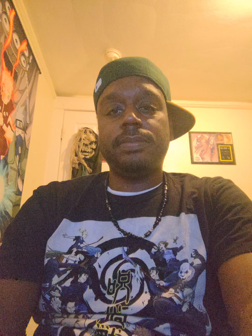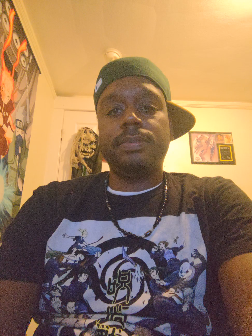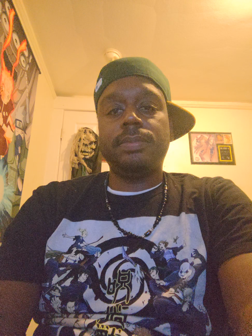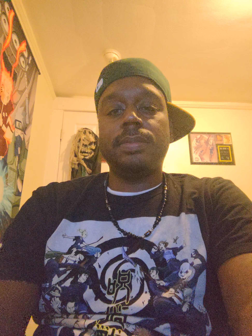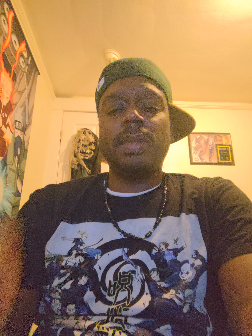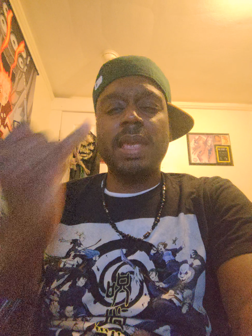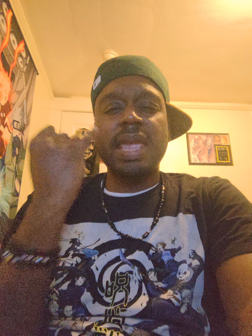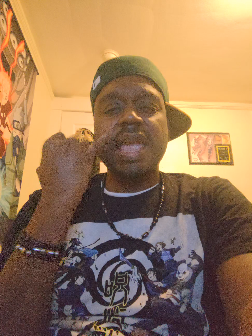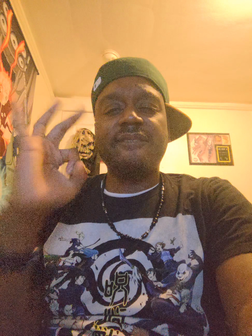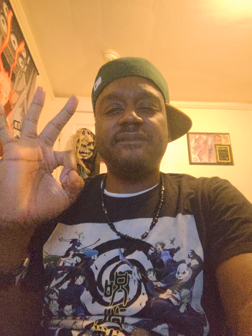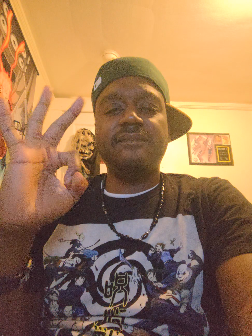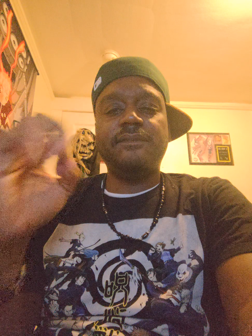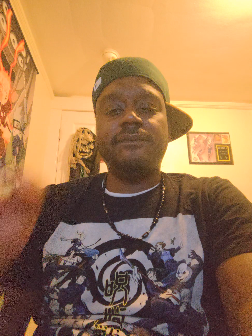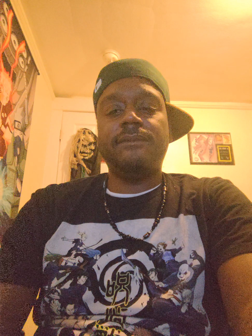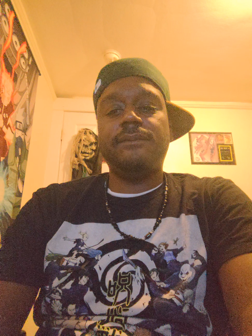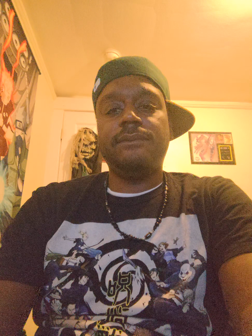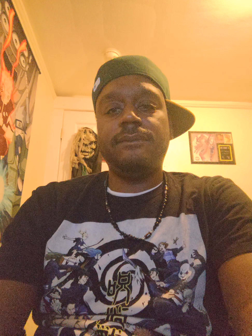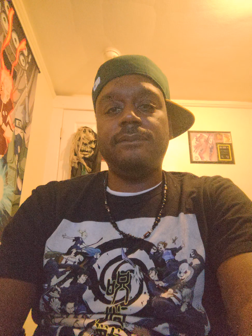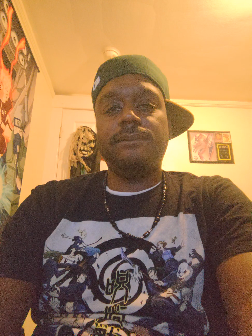if